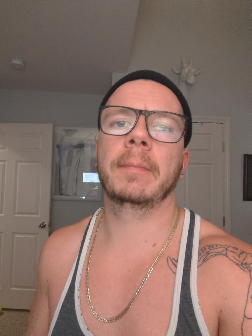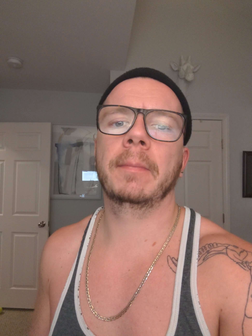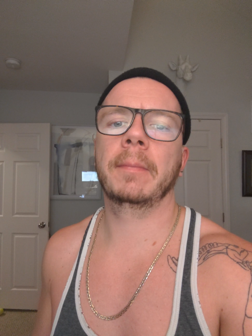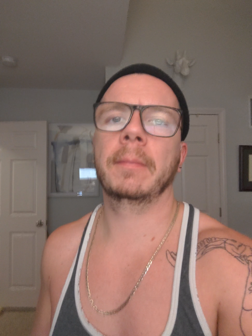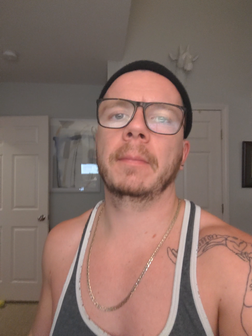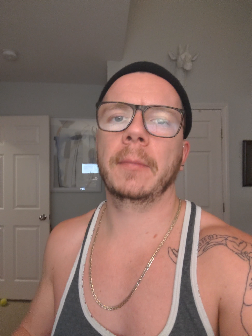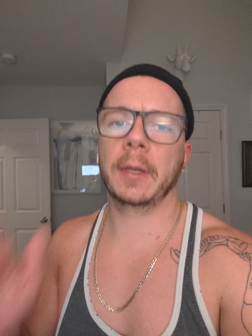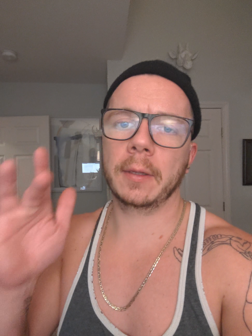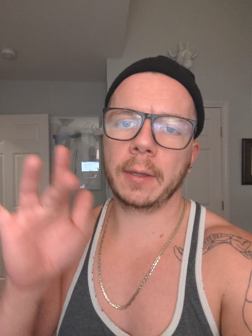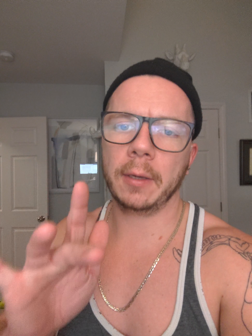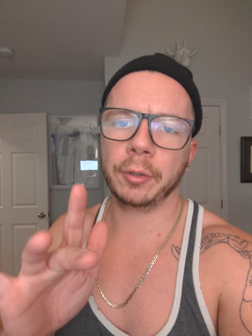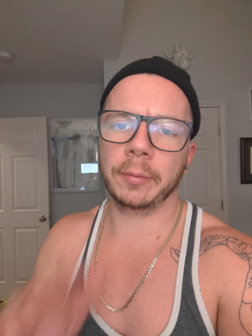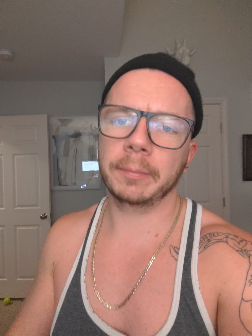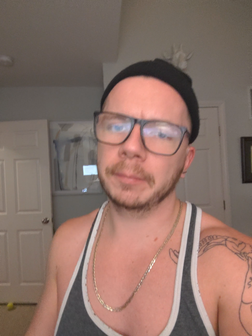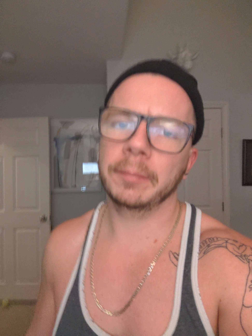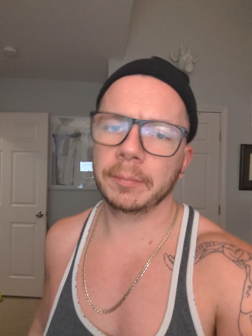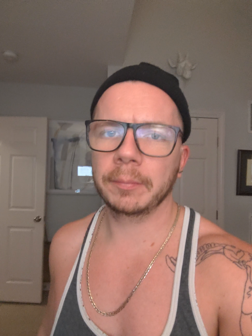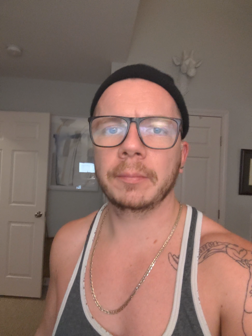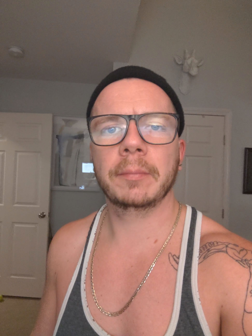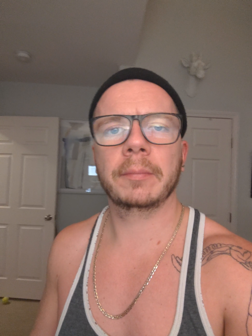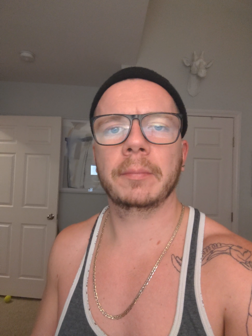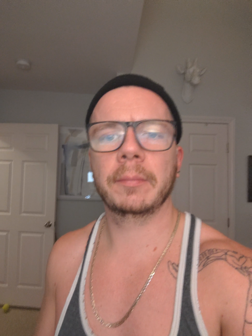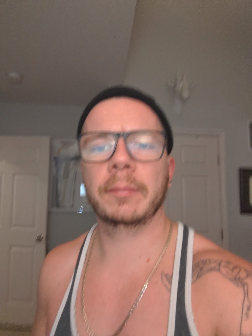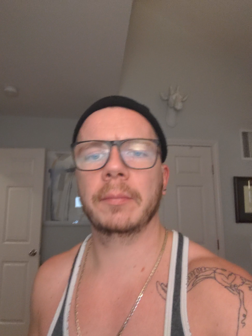touch